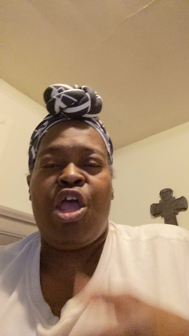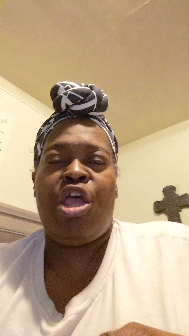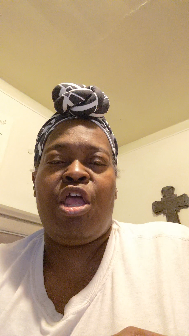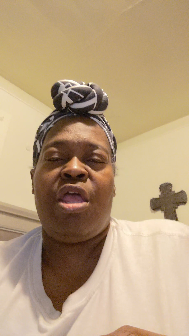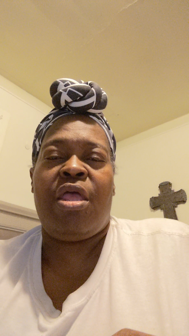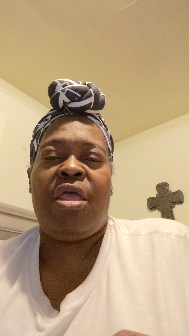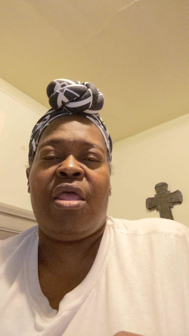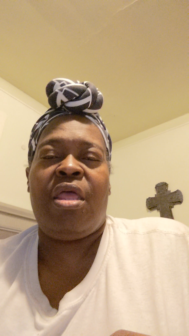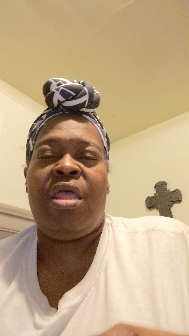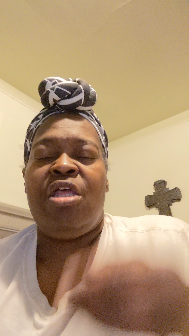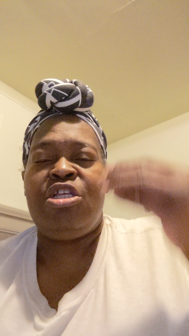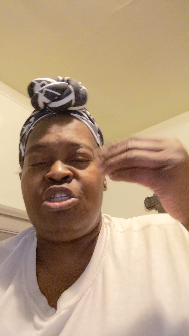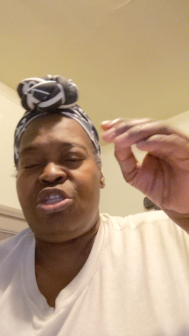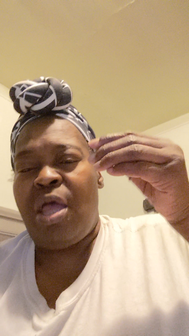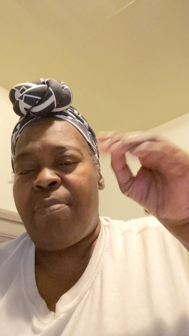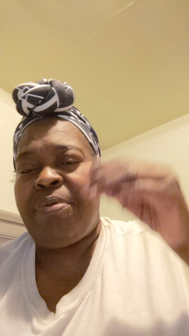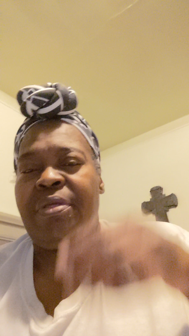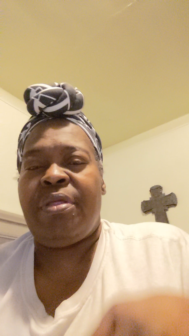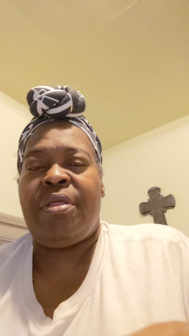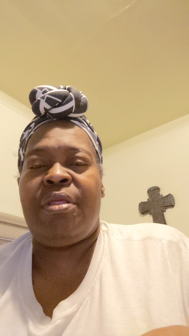shopping